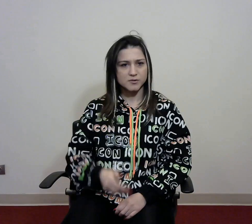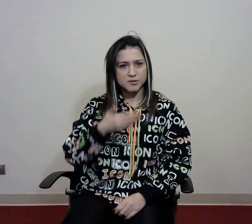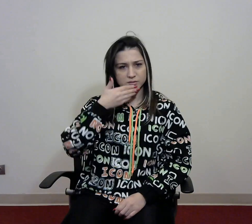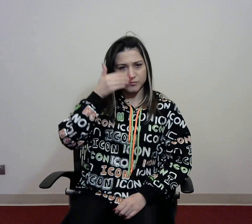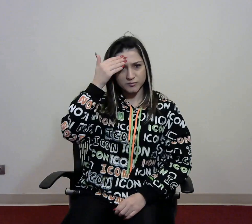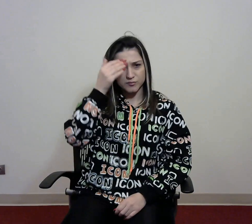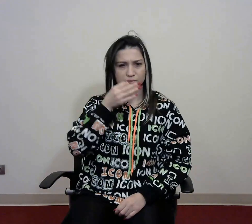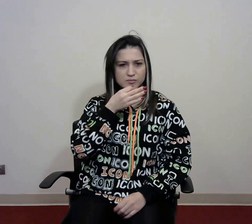yazda